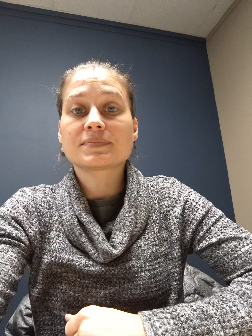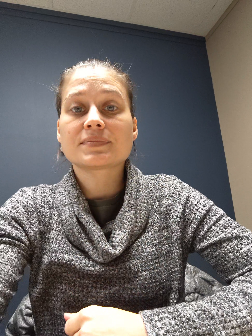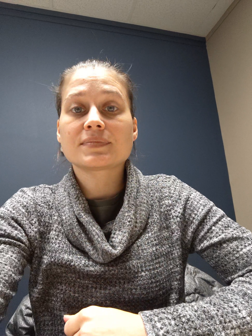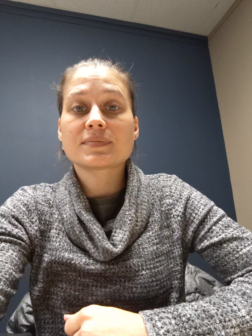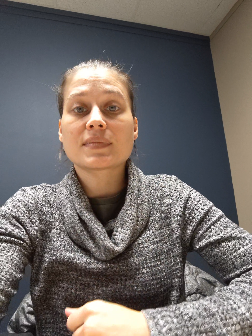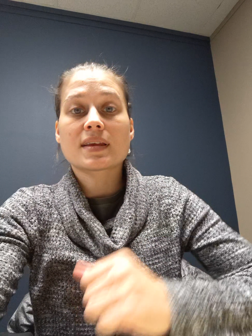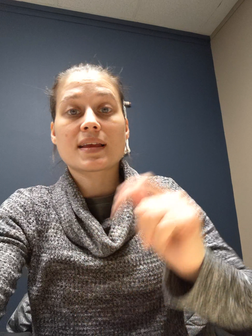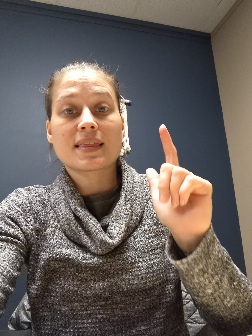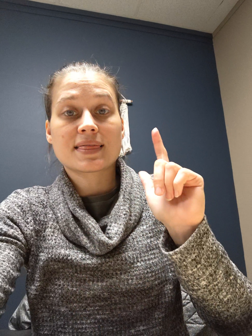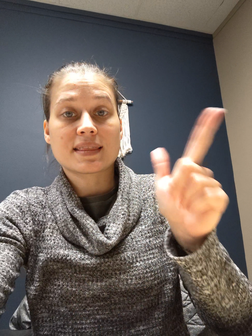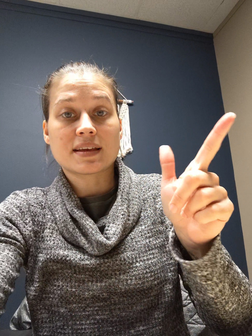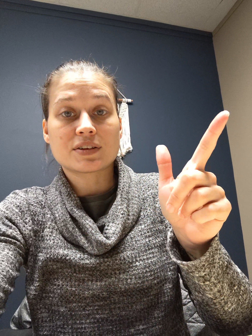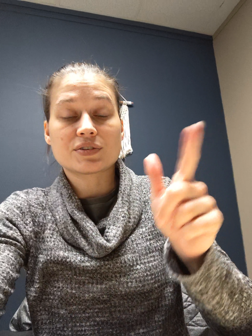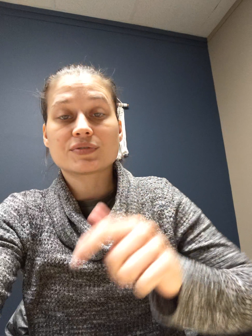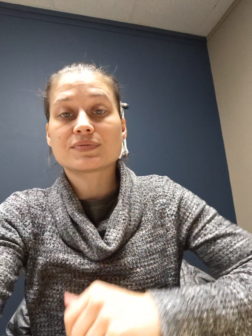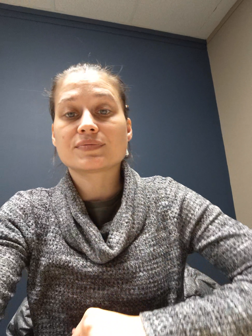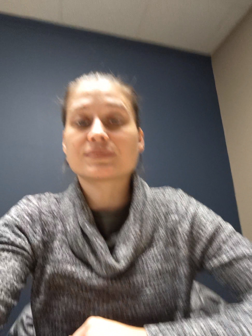later